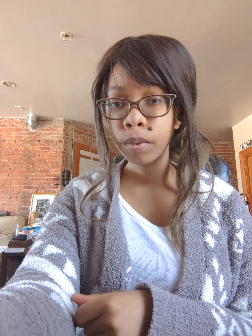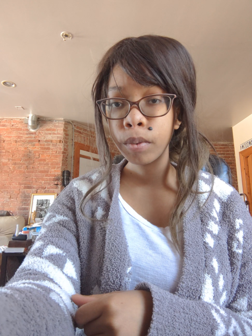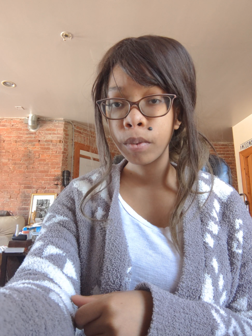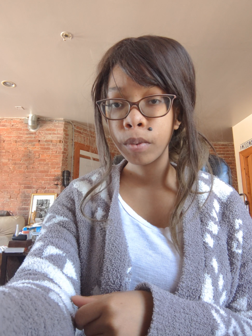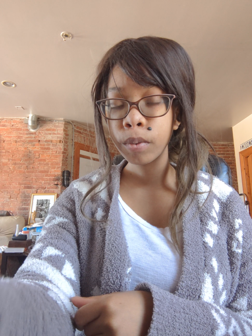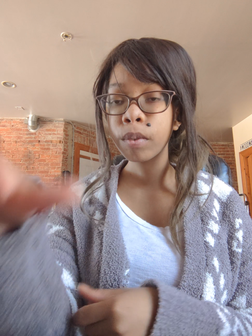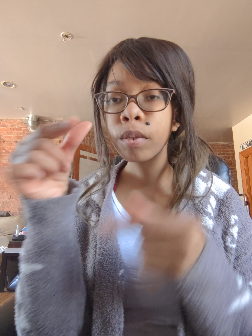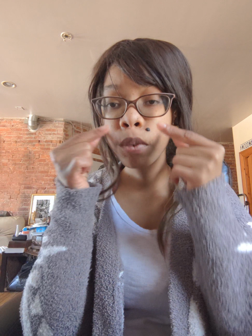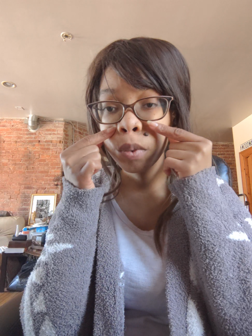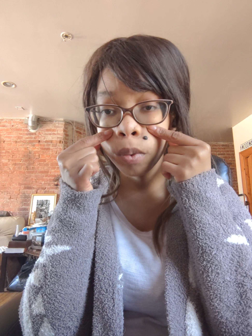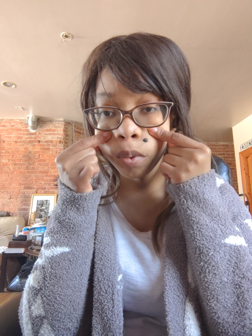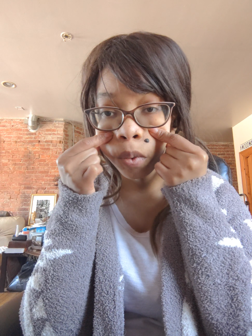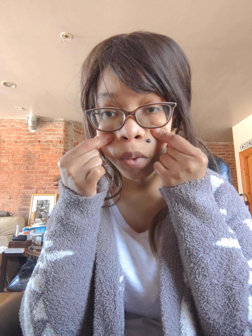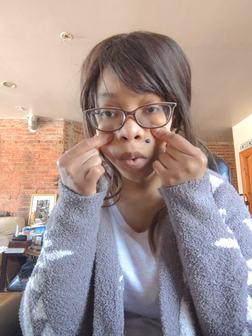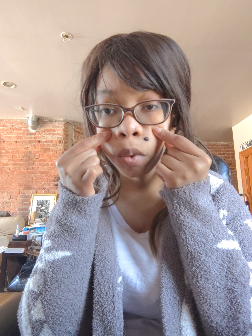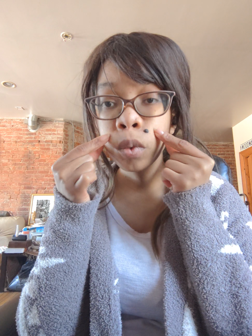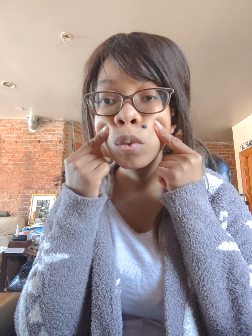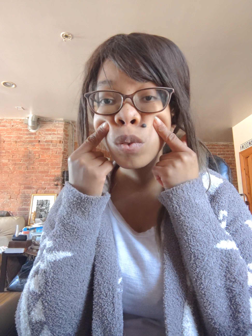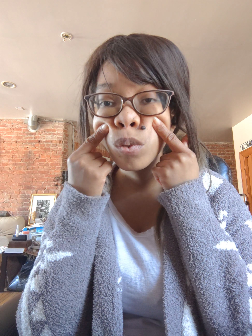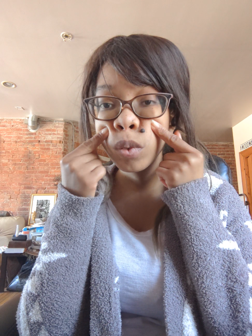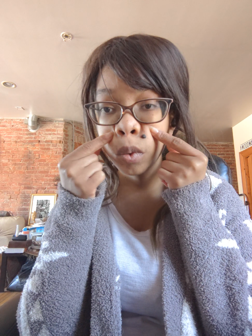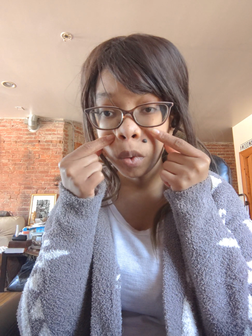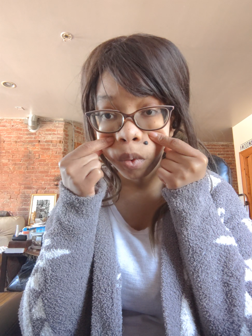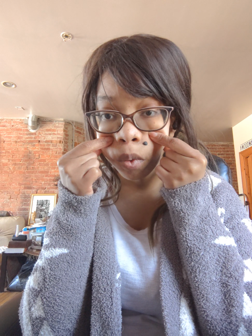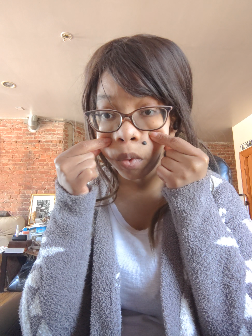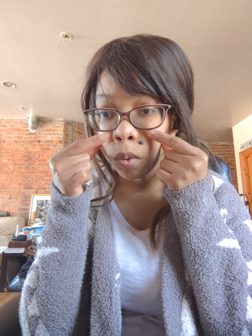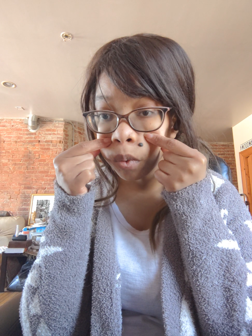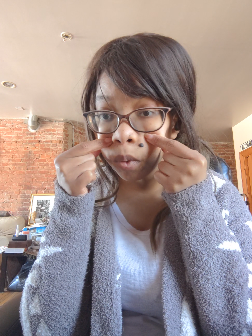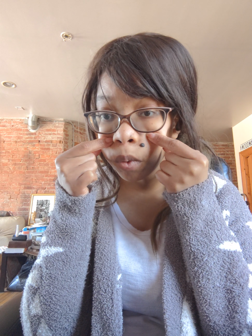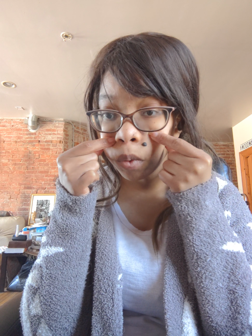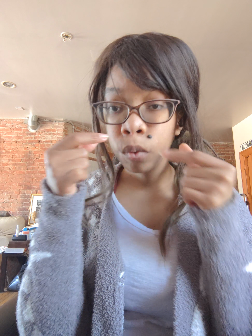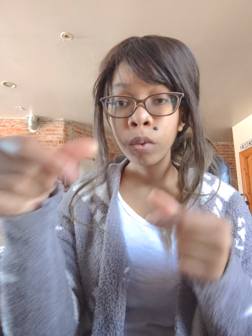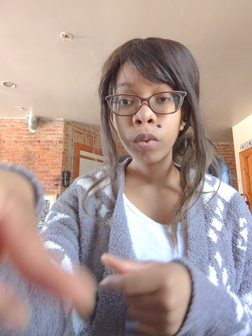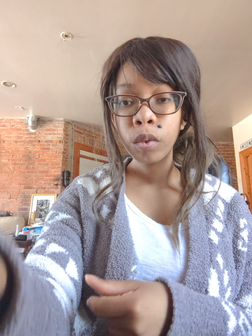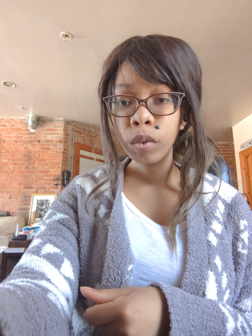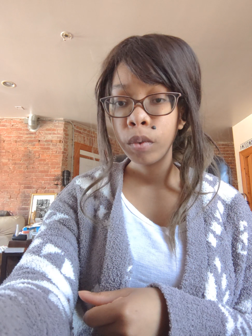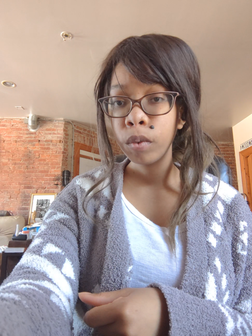cheek